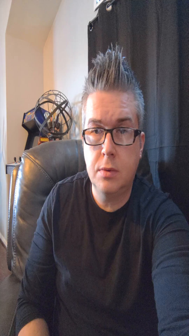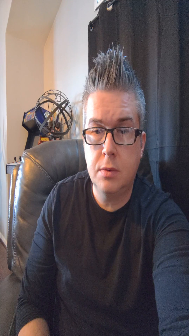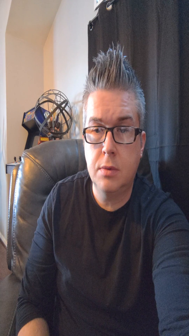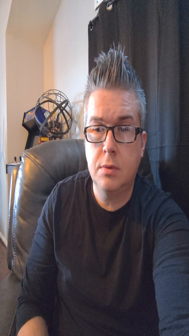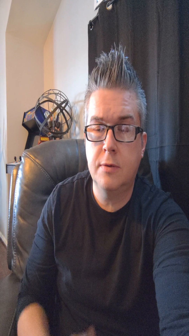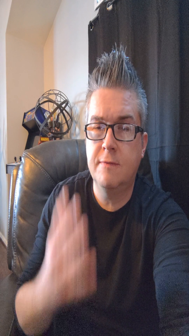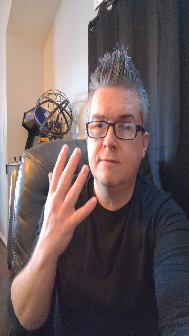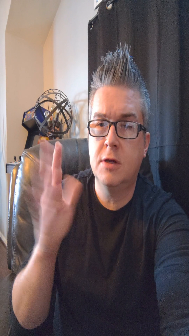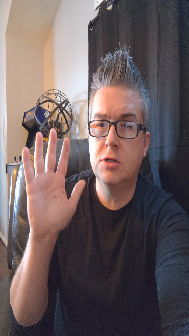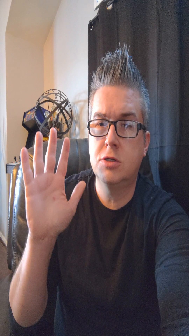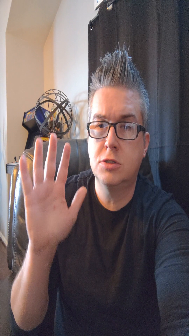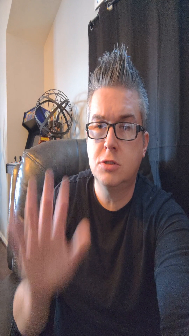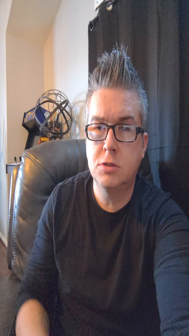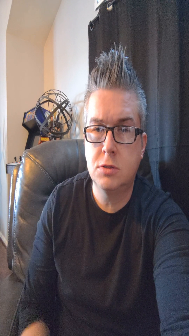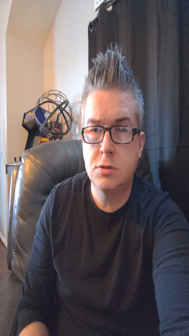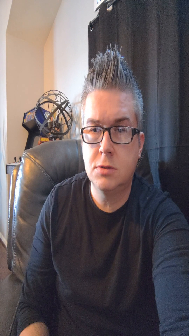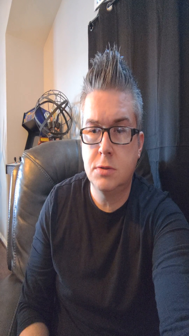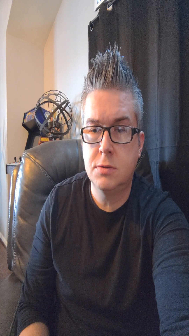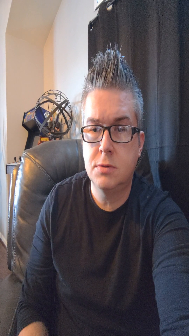finish